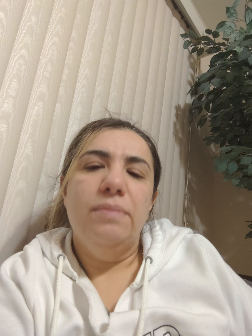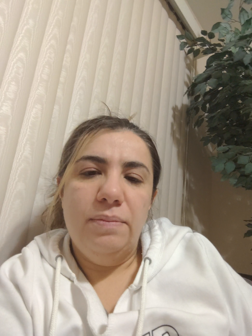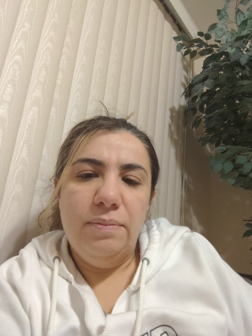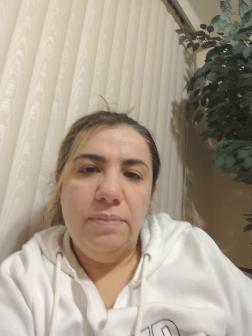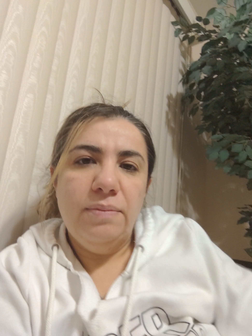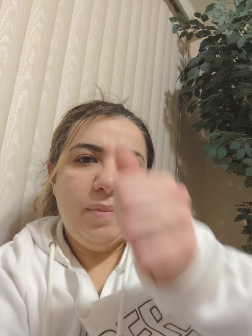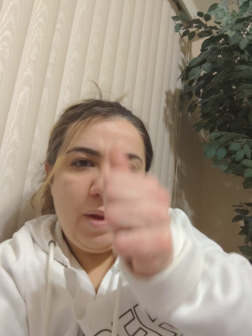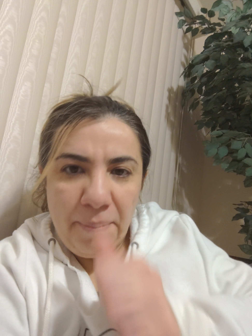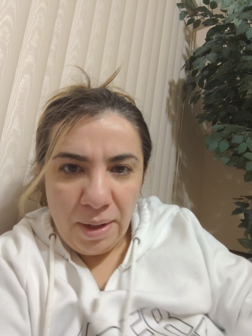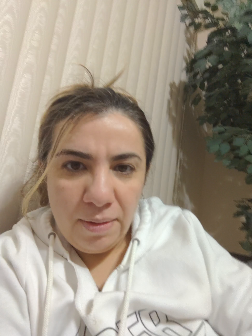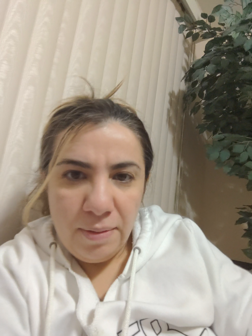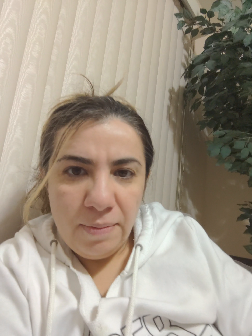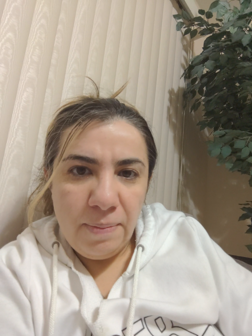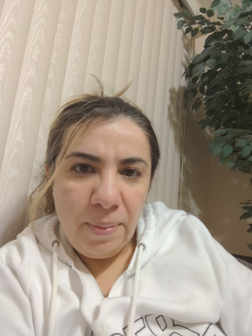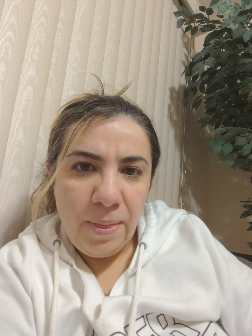beside